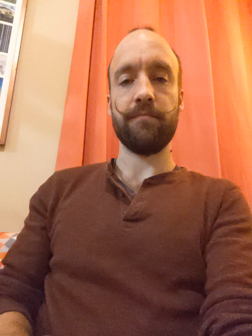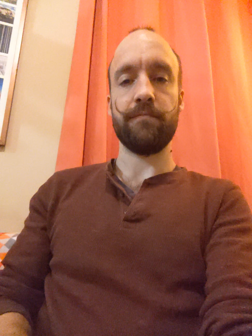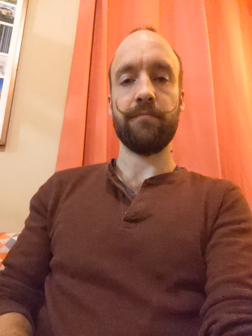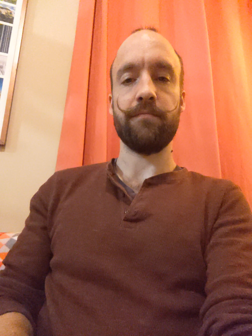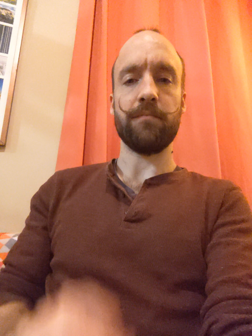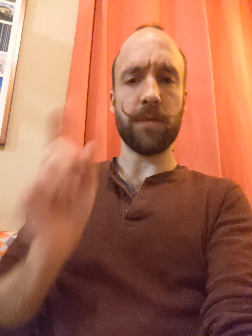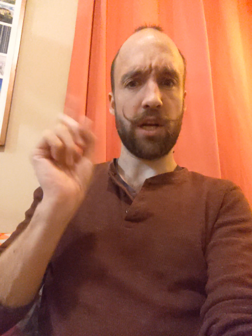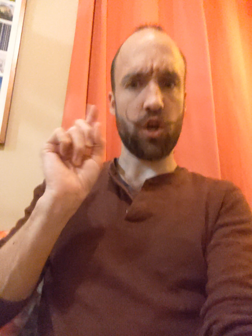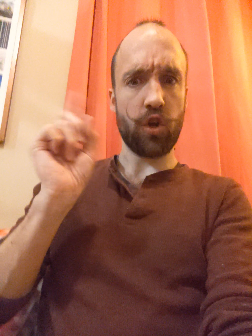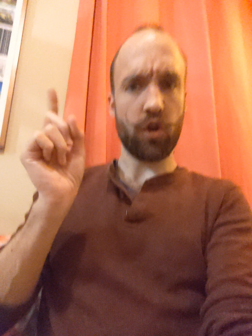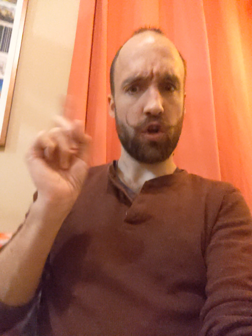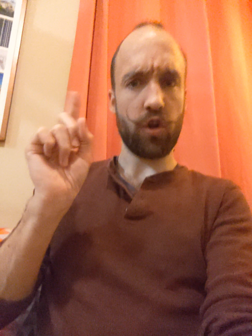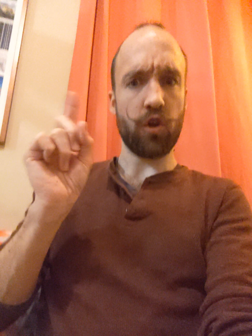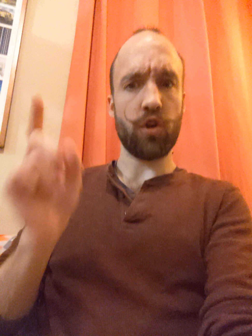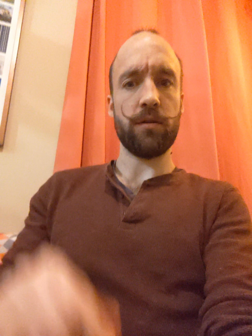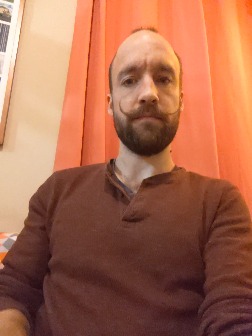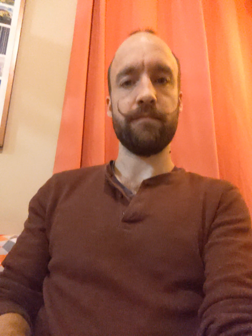where